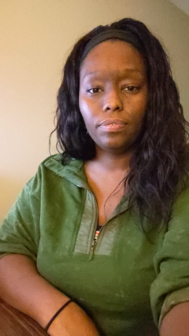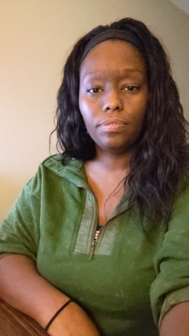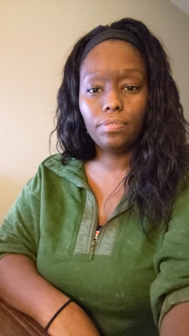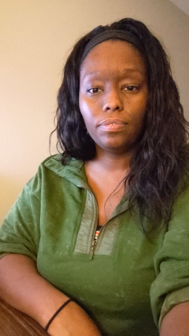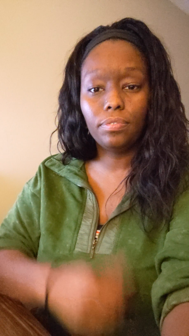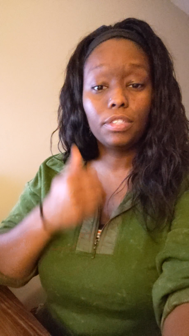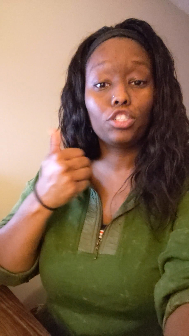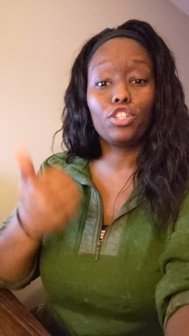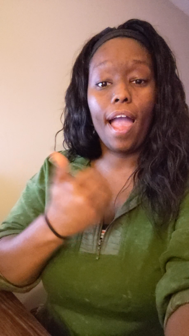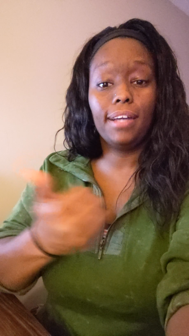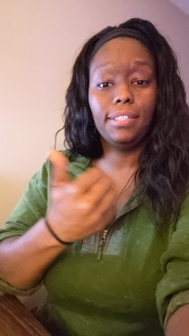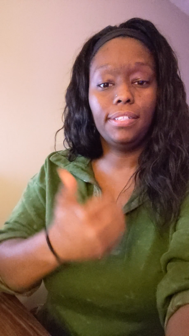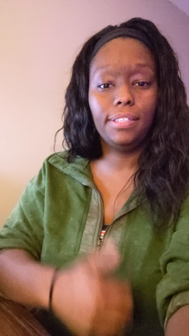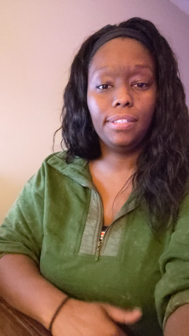chase